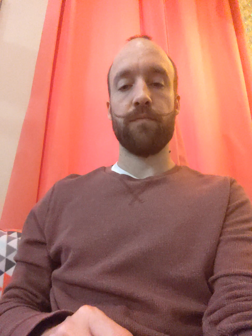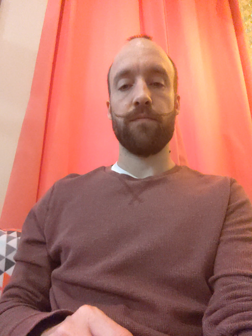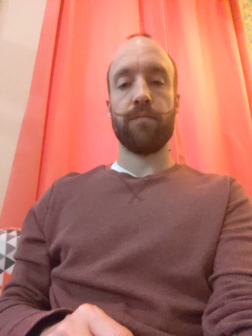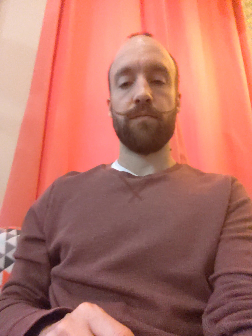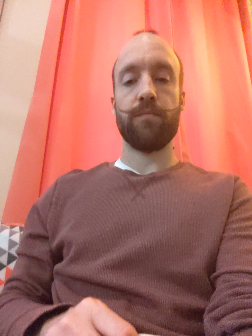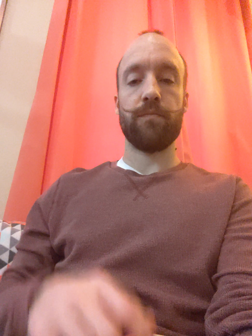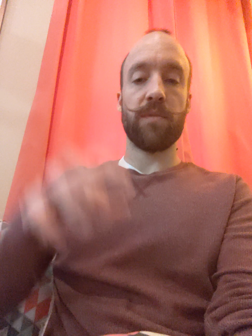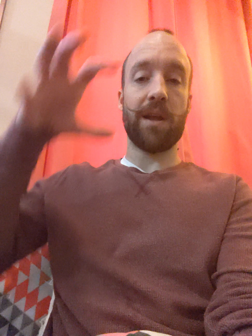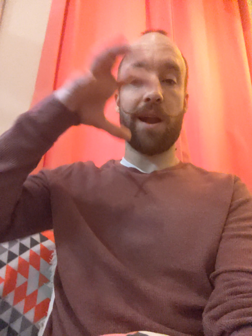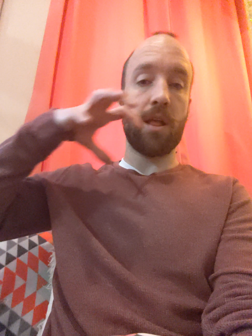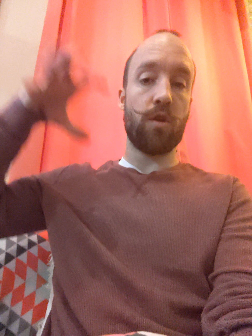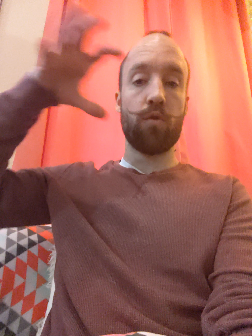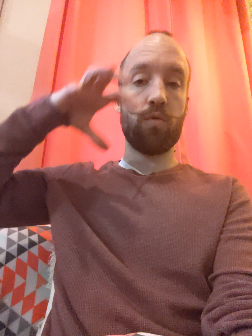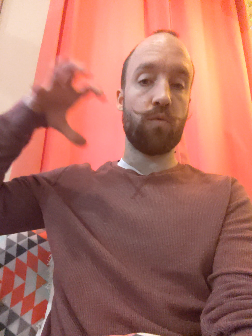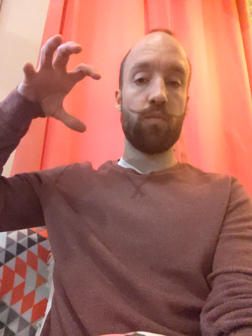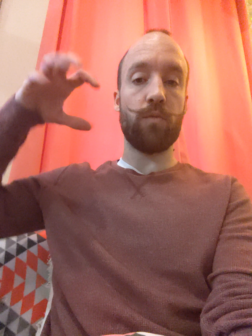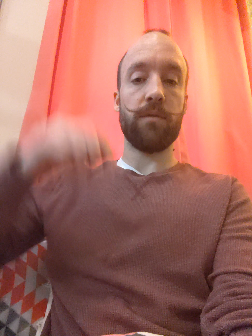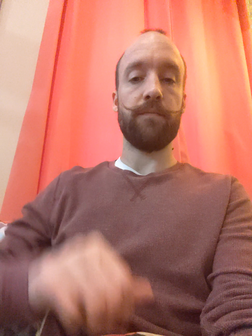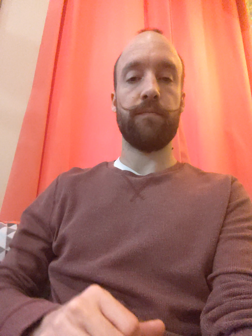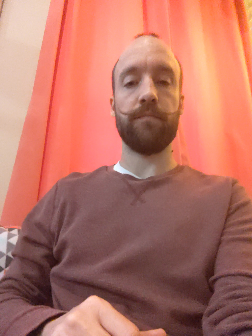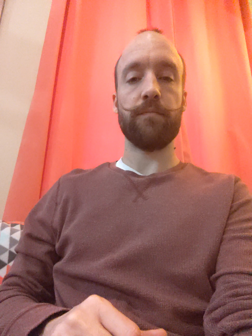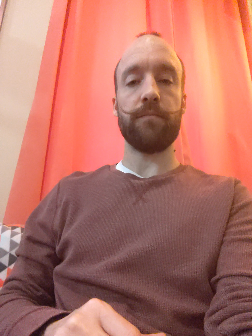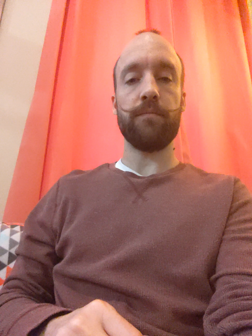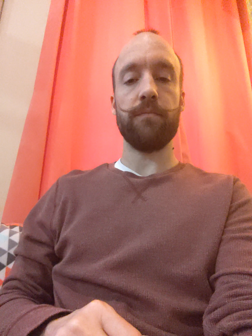cloud